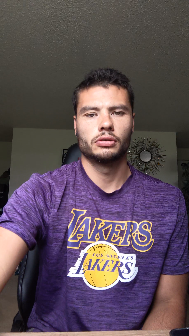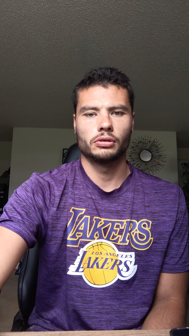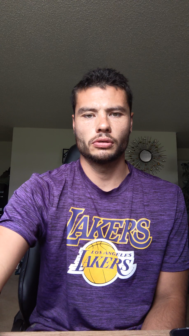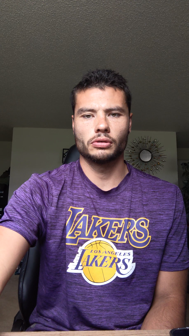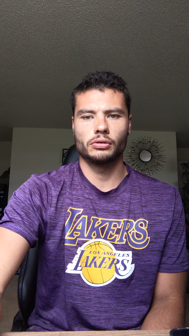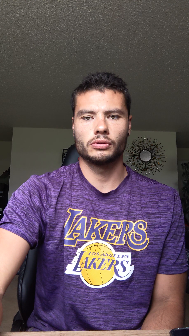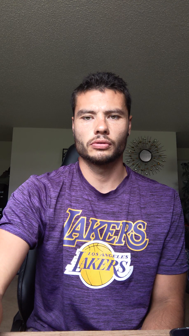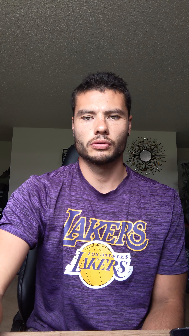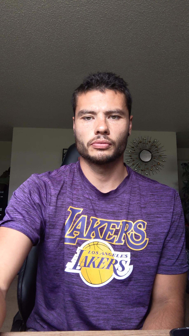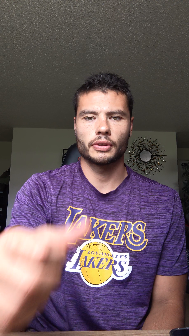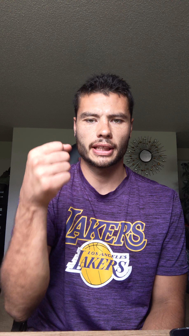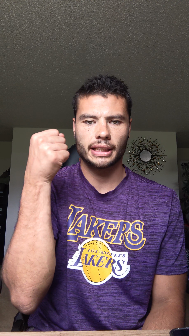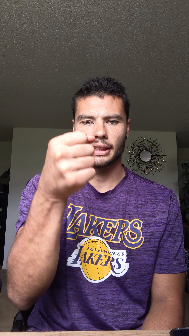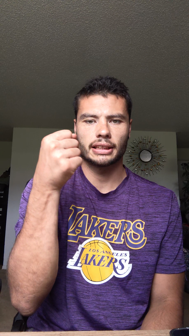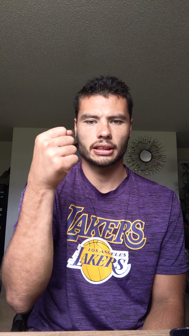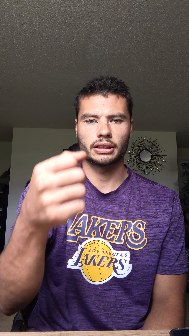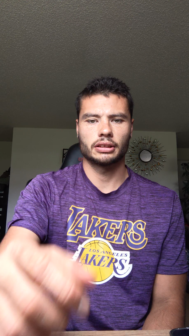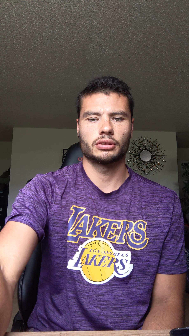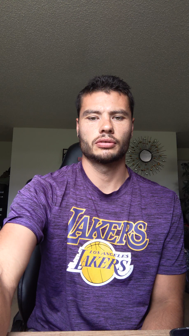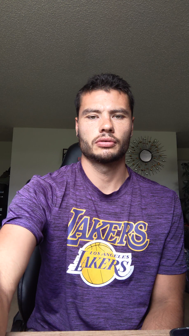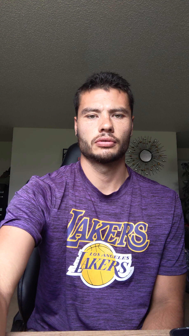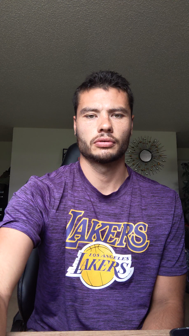hit